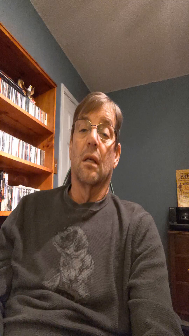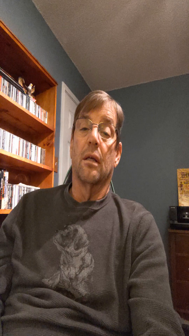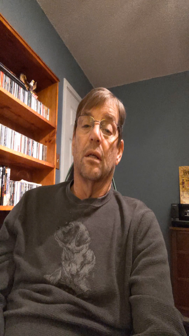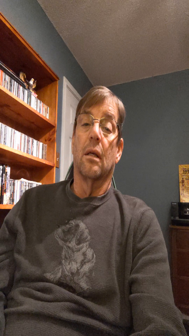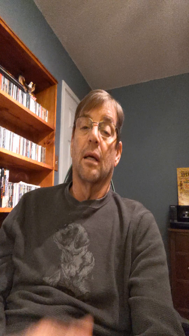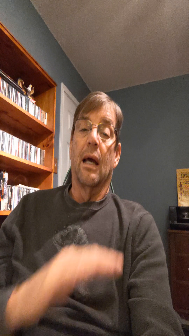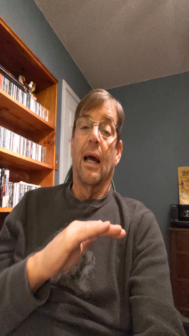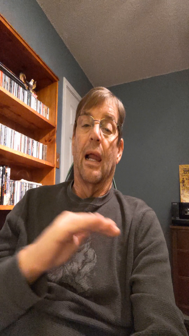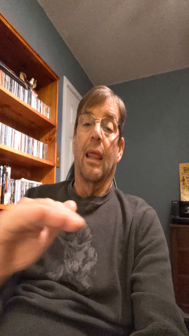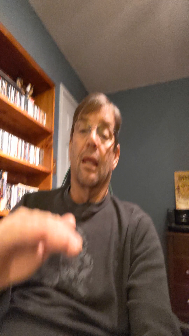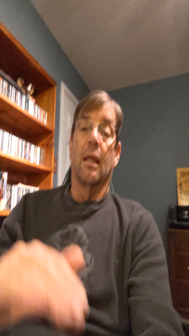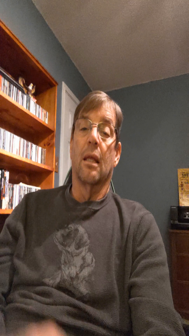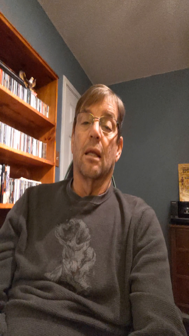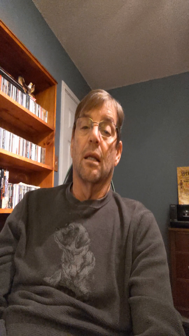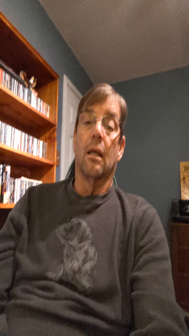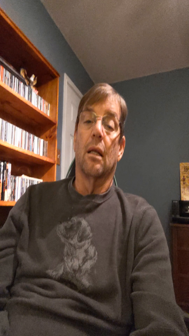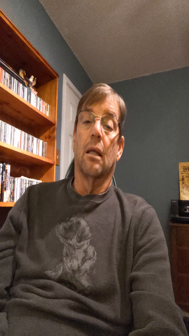clean